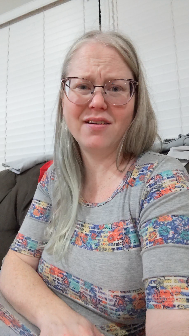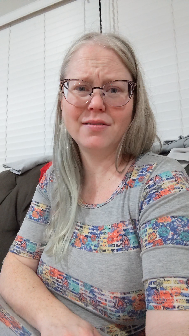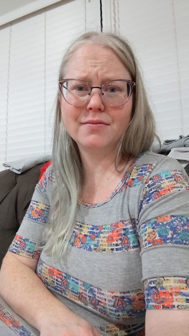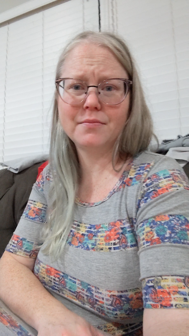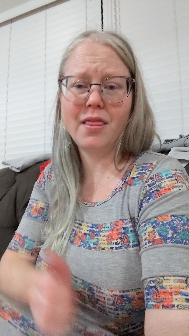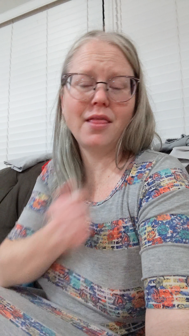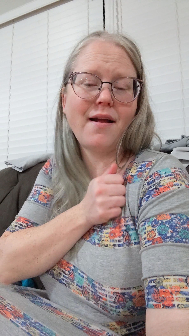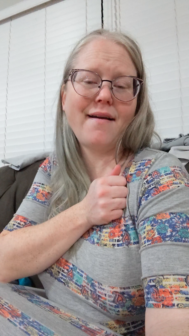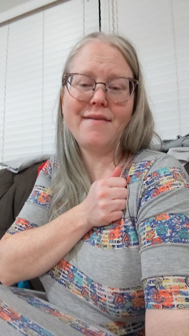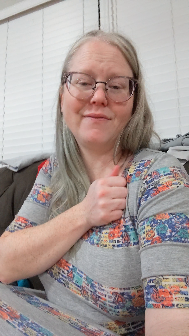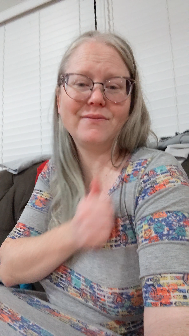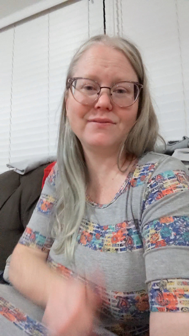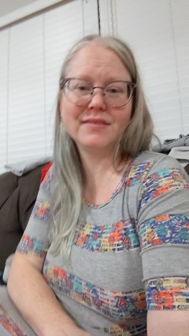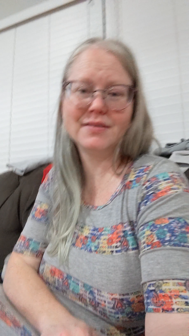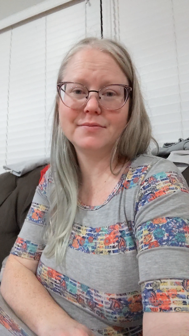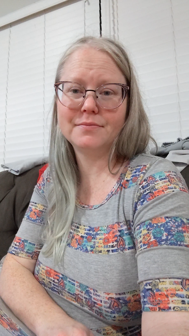love